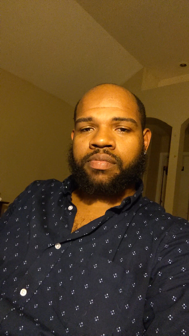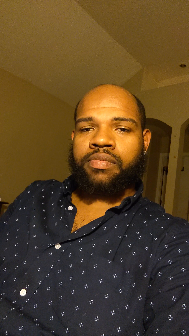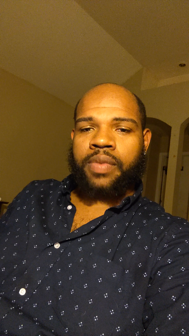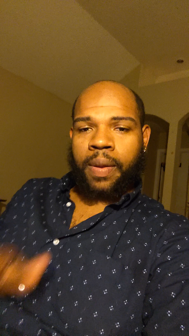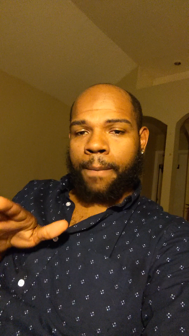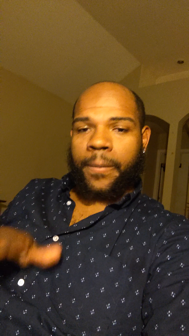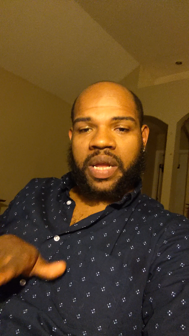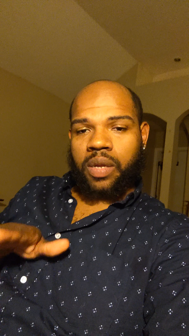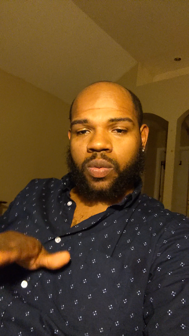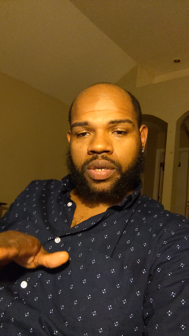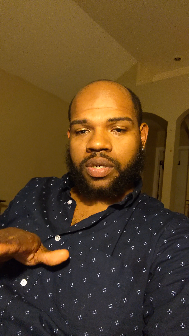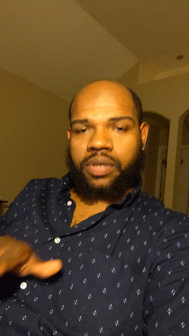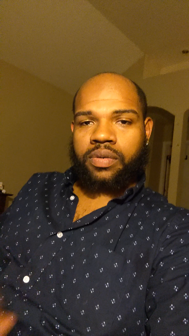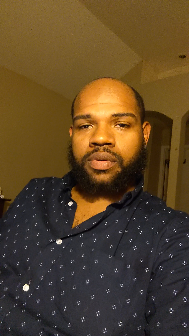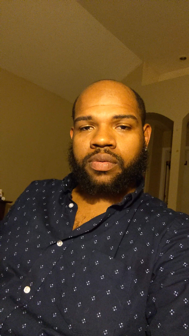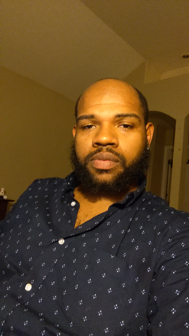penguin